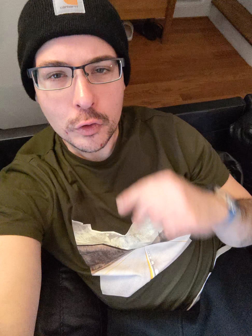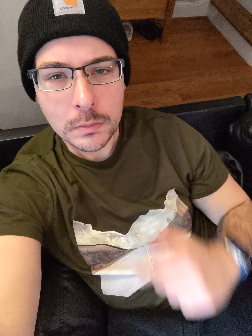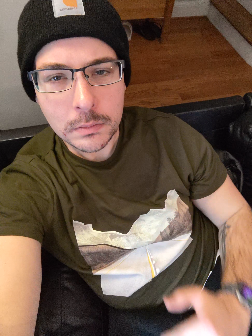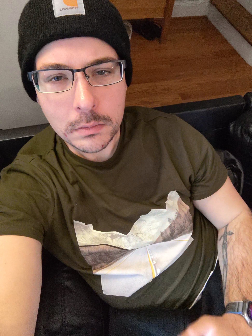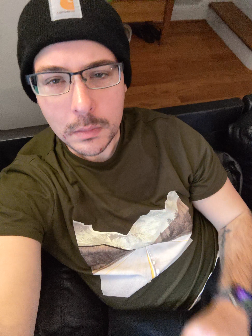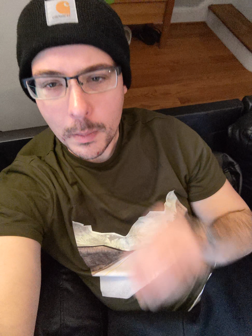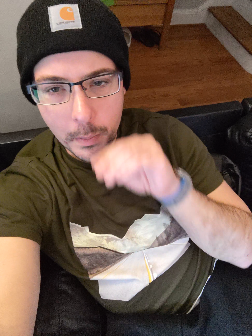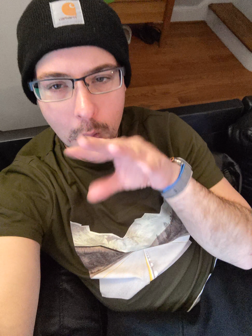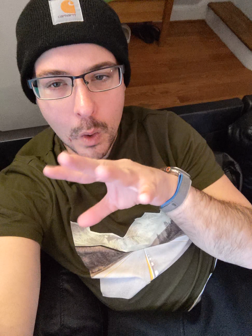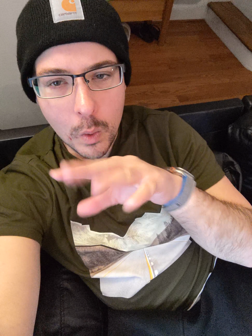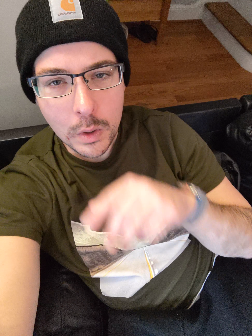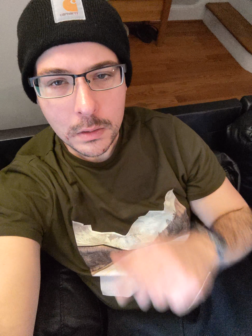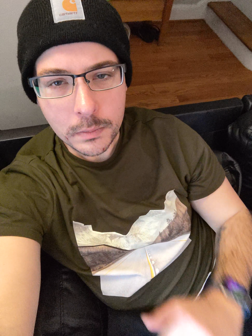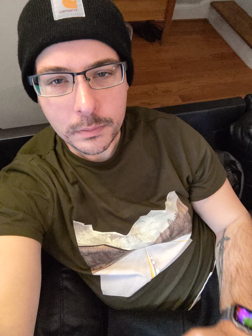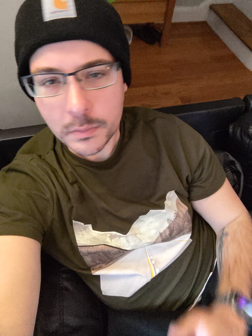blow